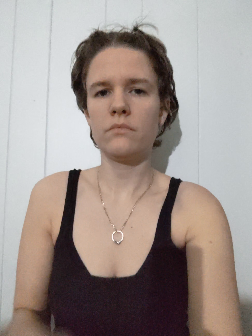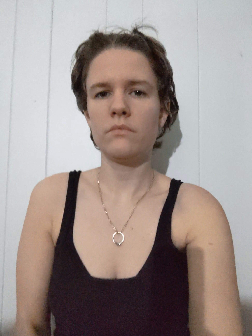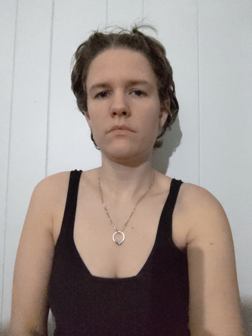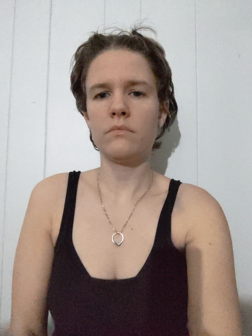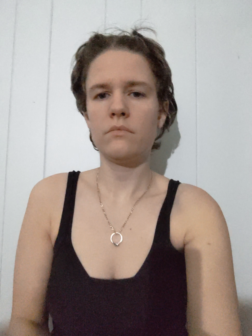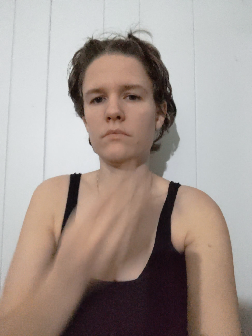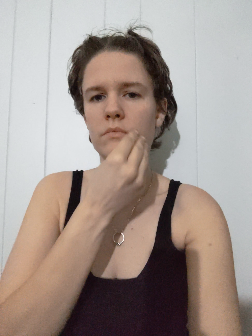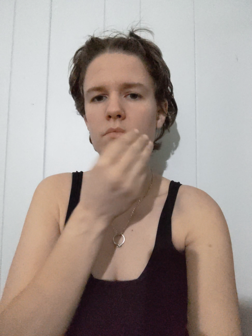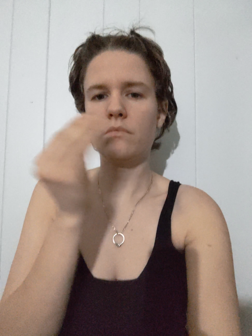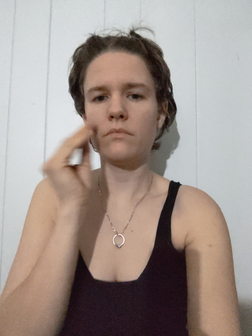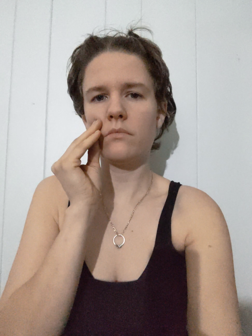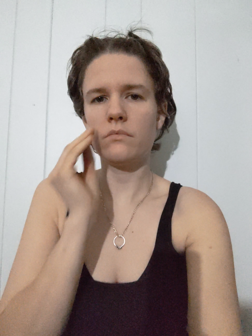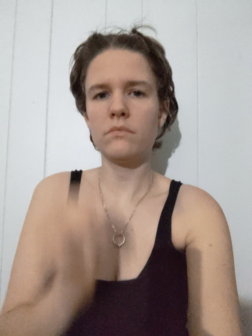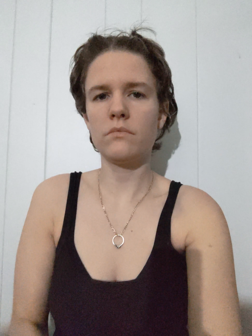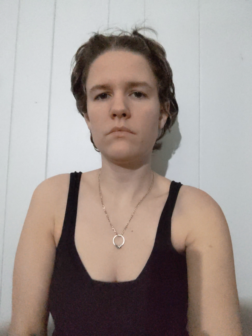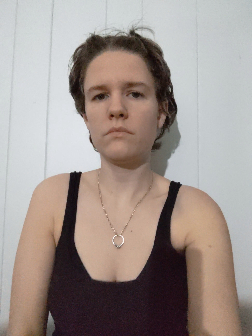flower